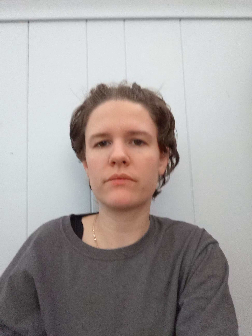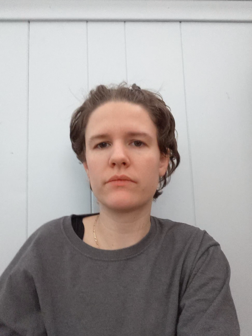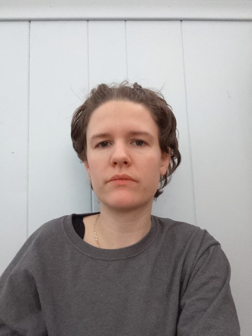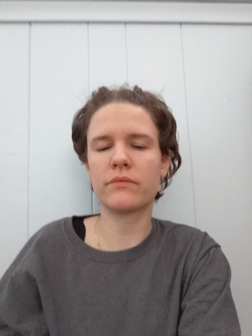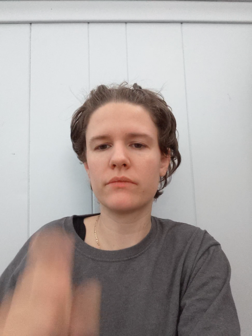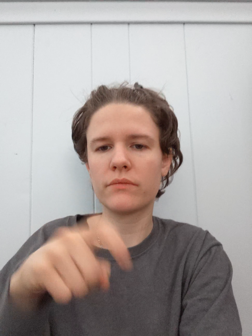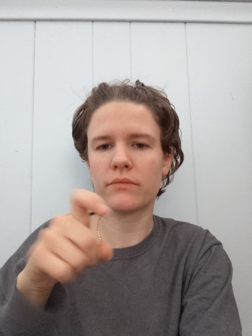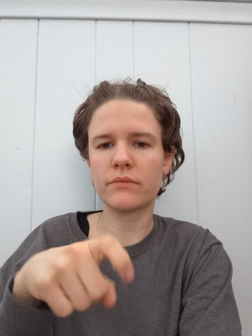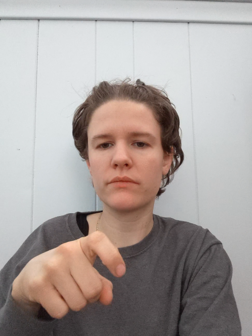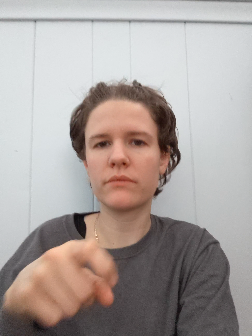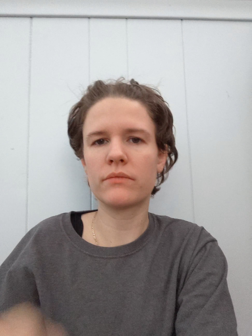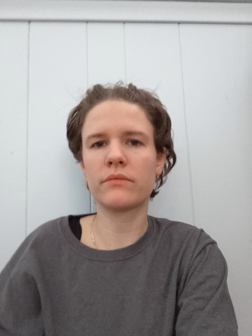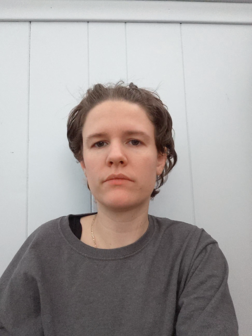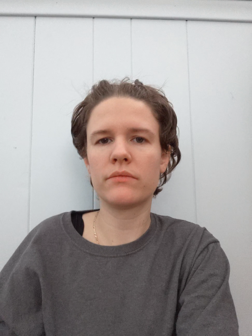time